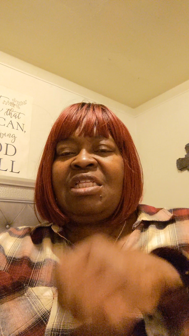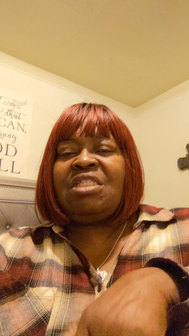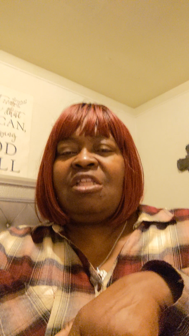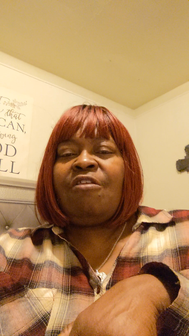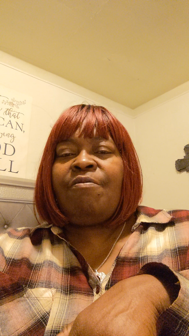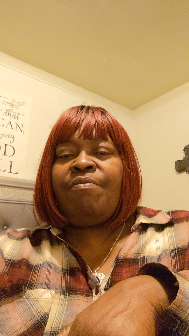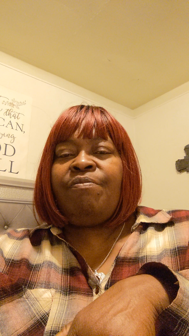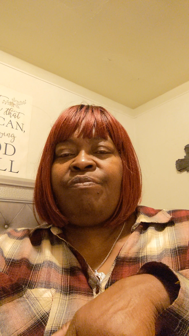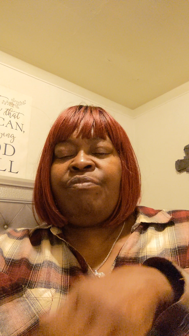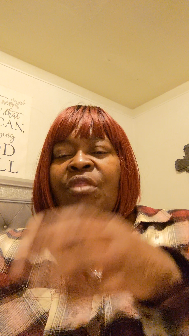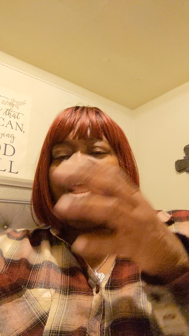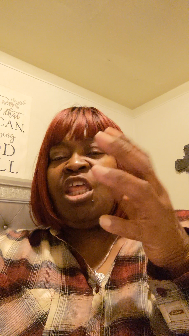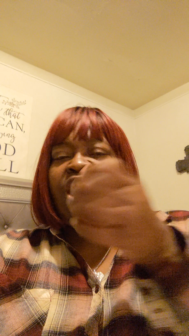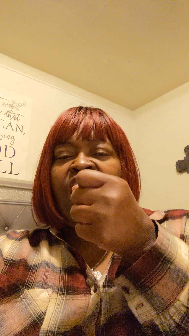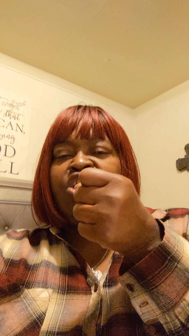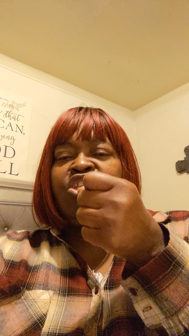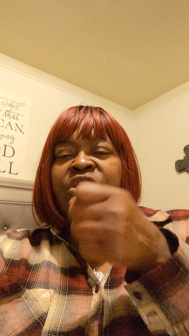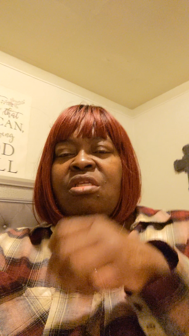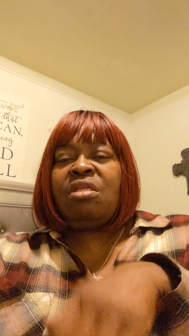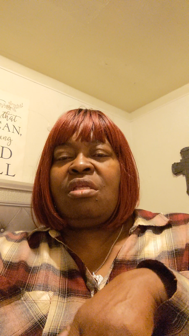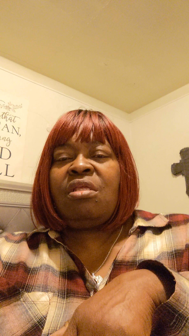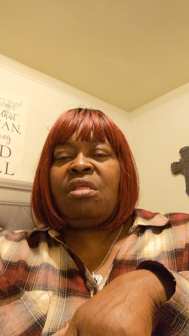catch